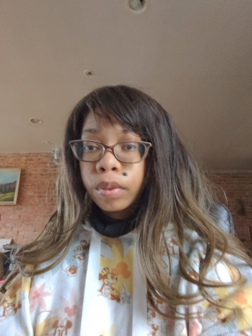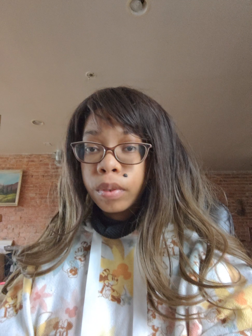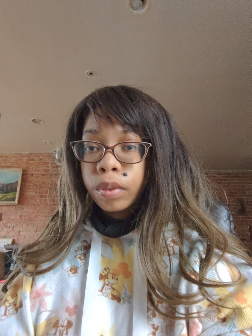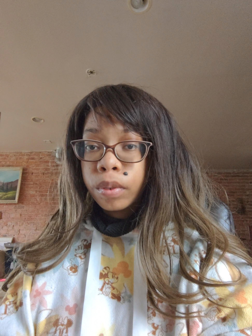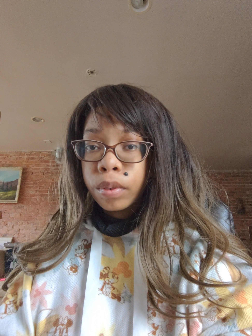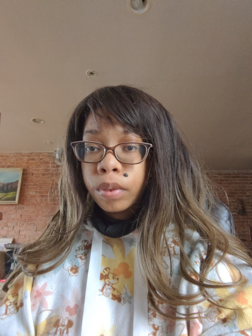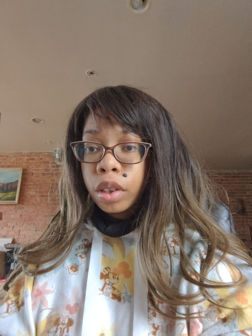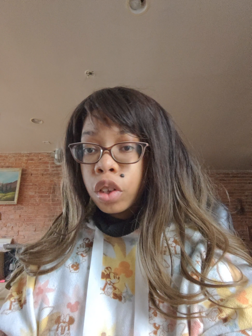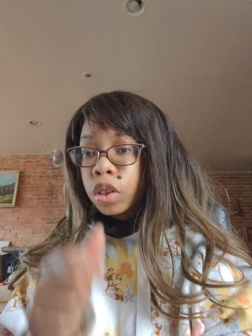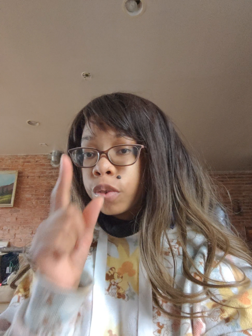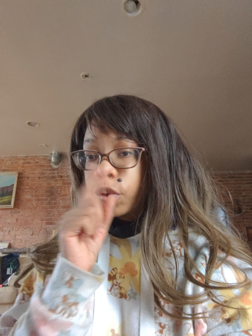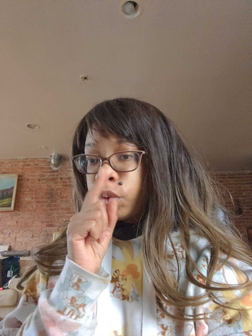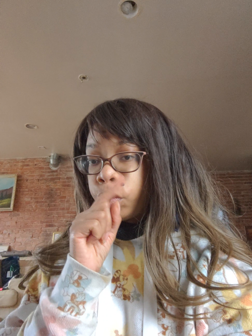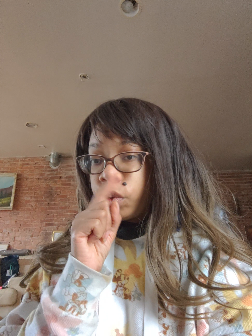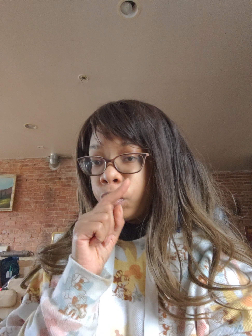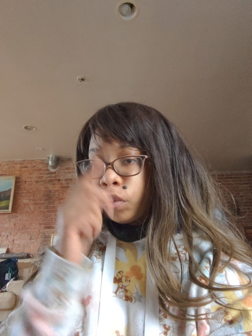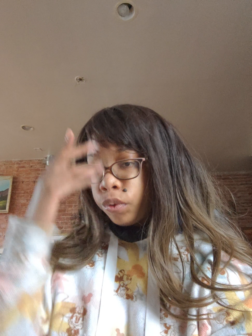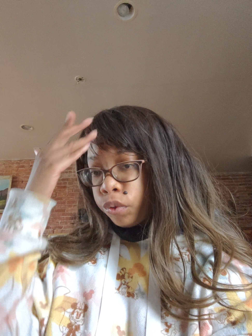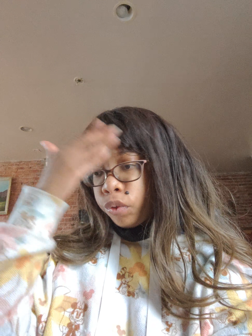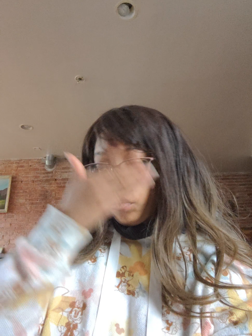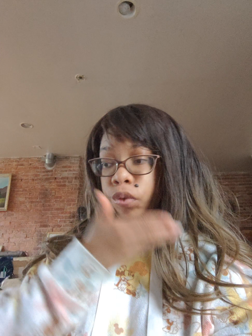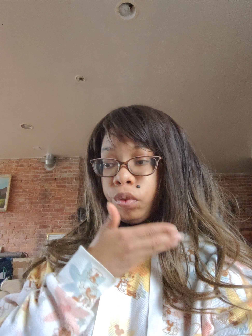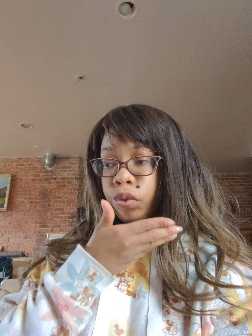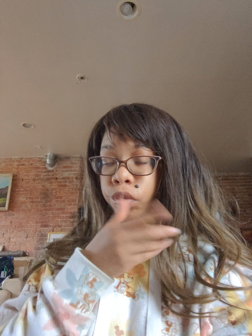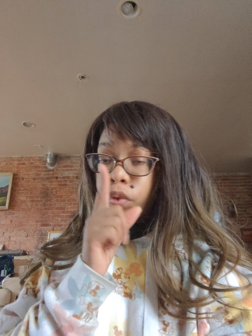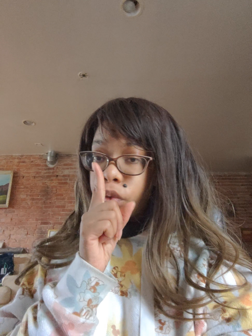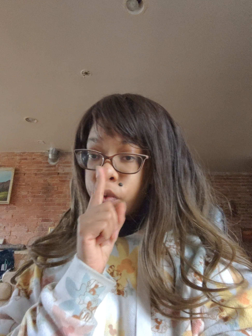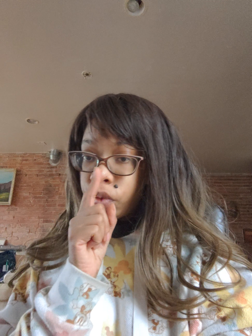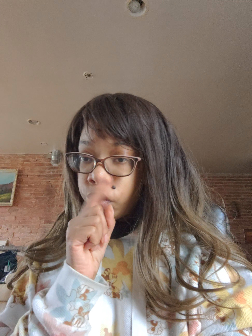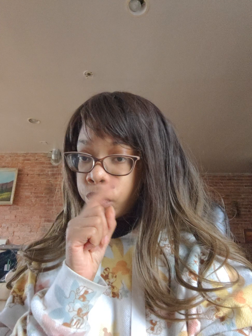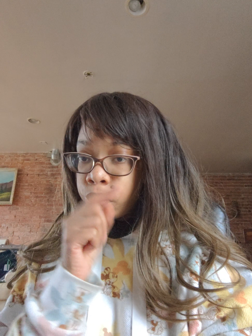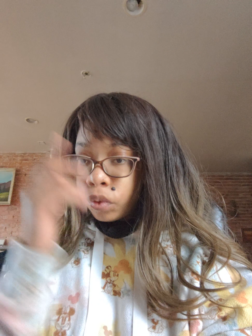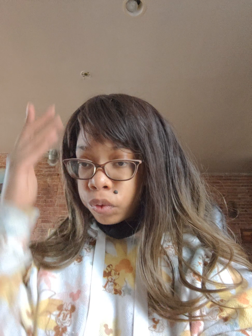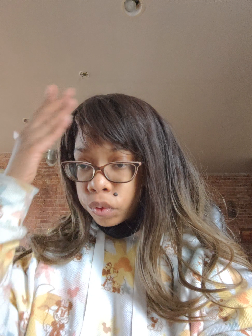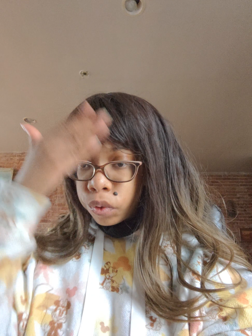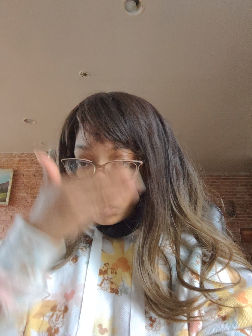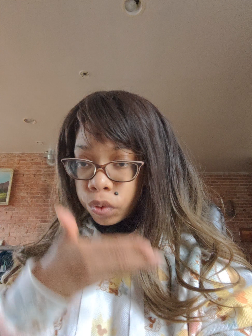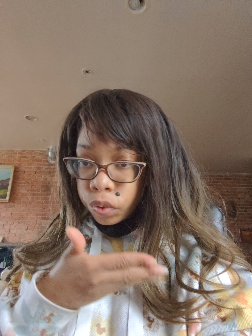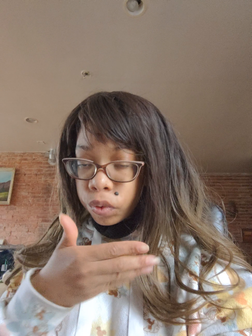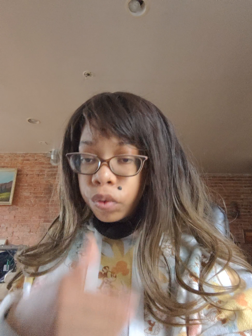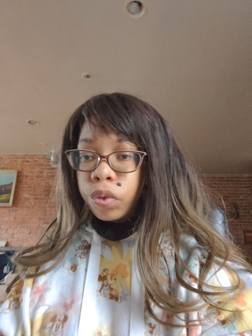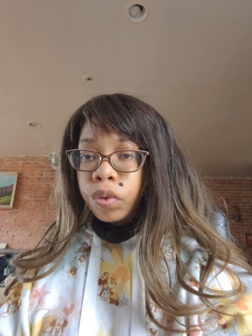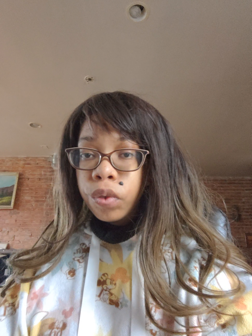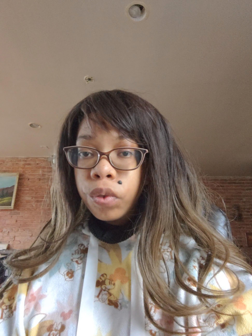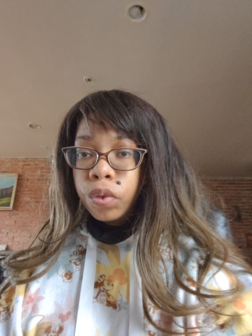pretend